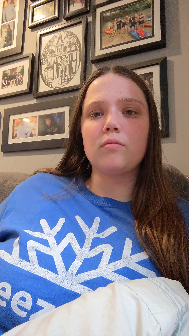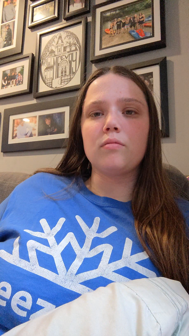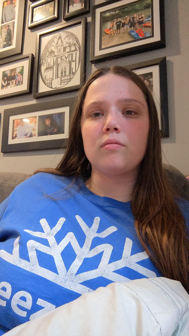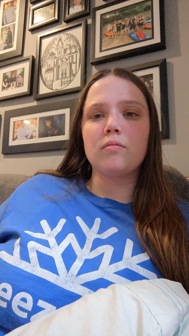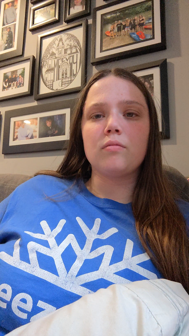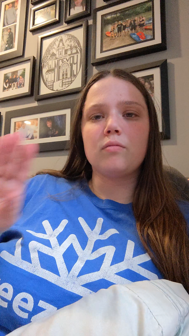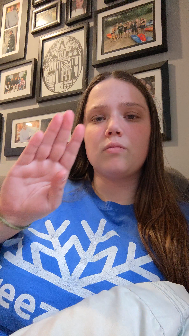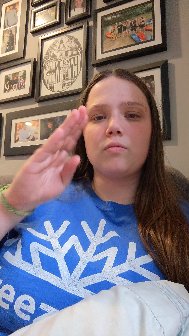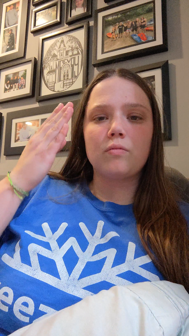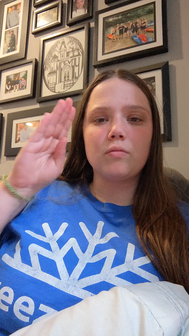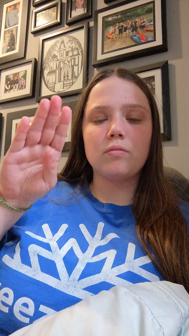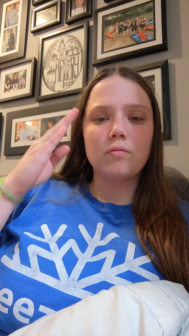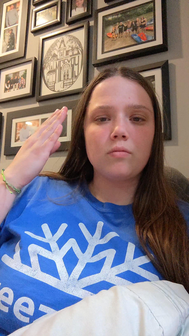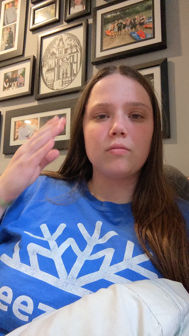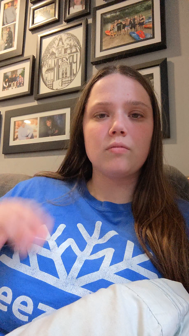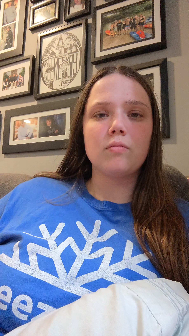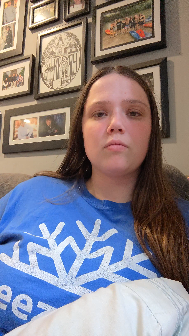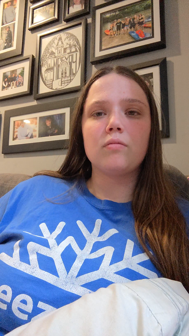door